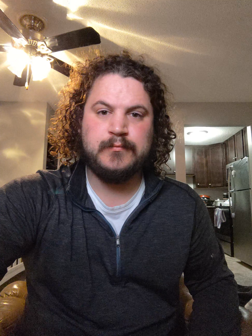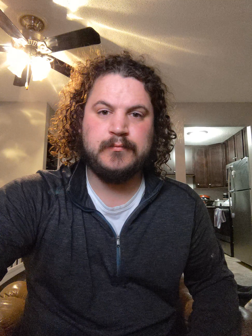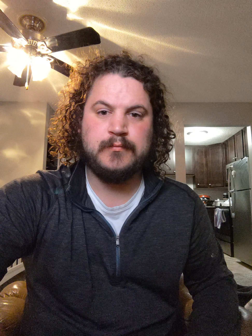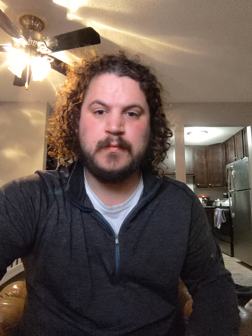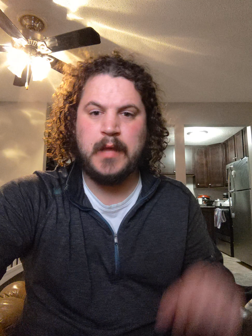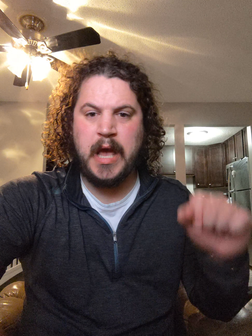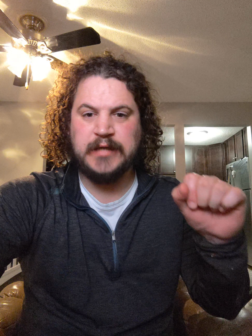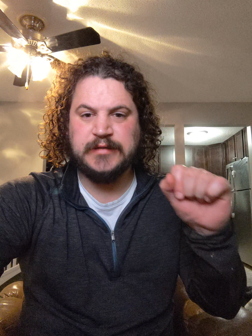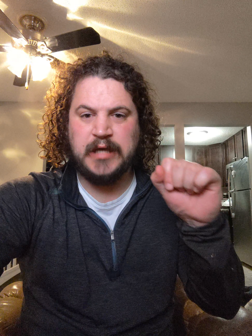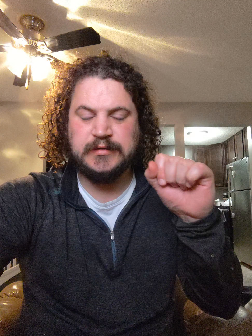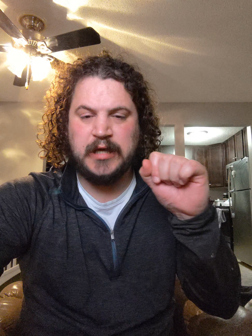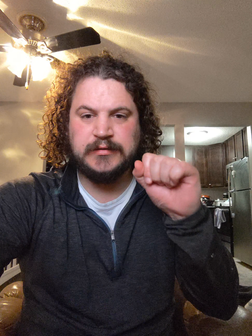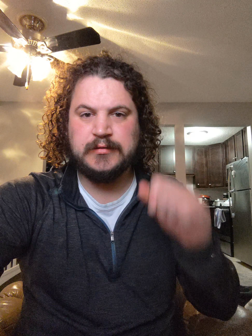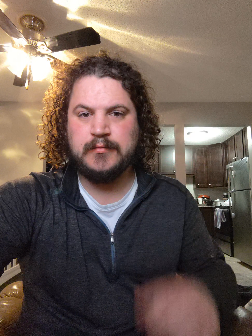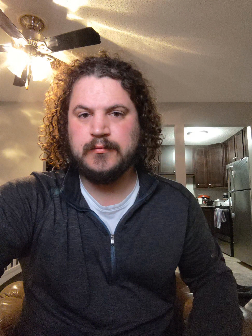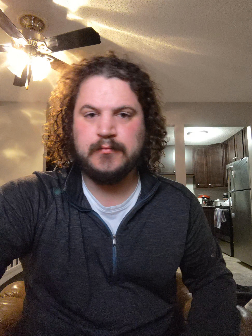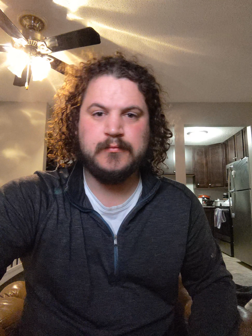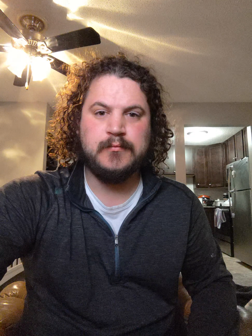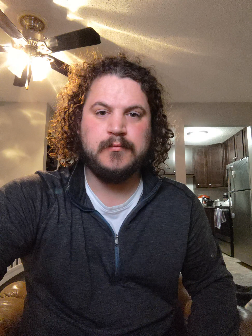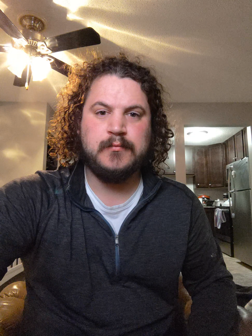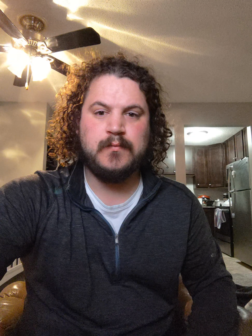carrot